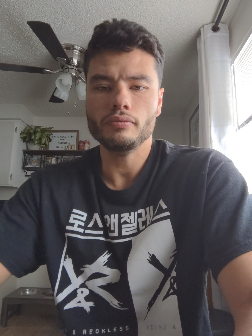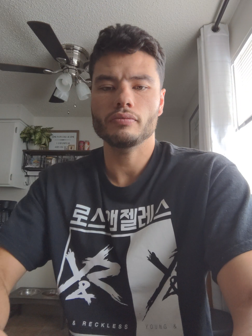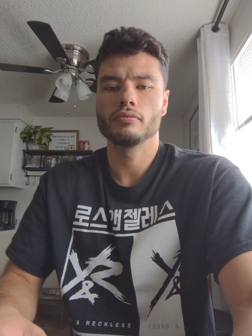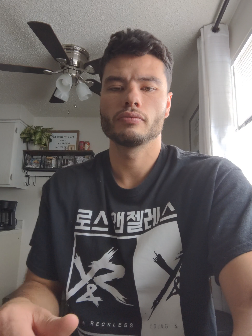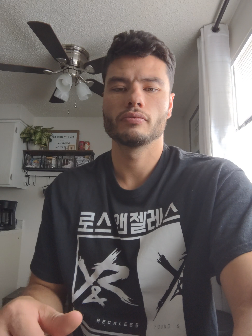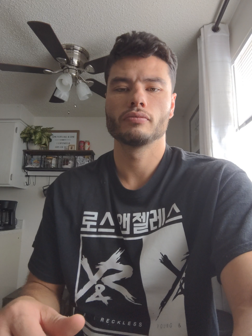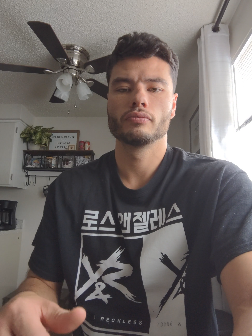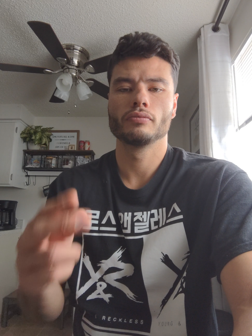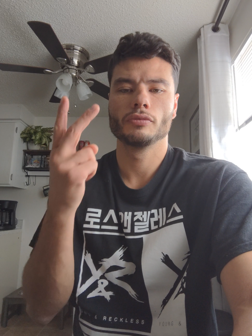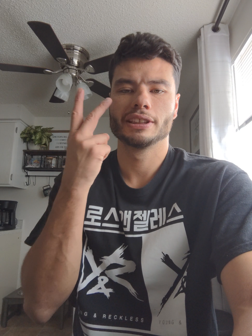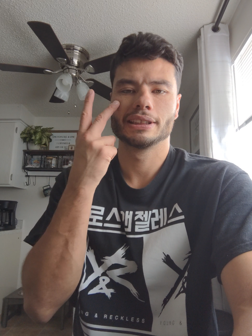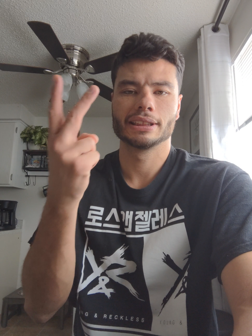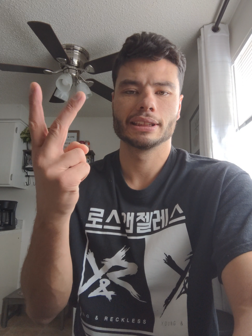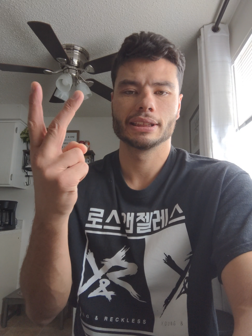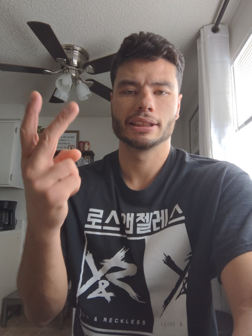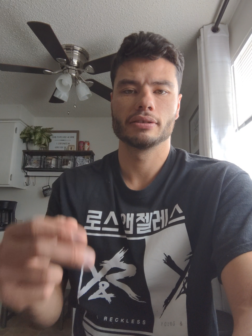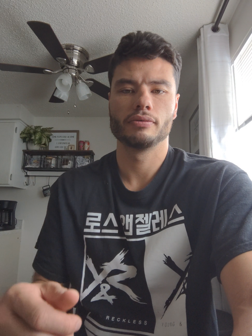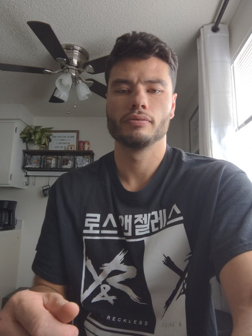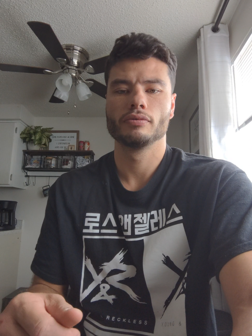see